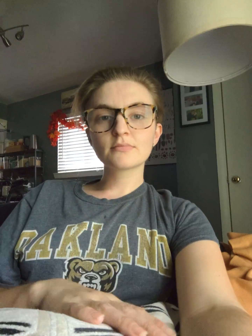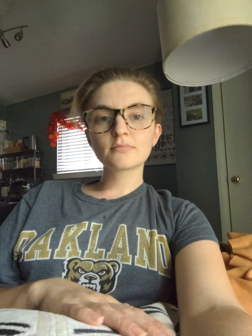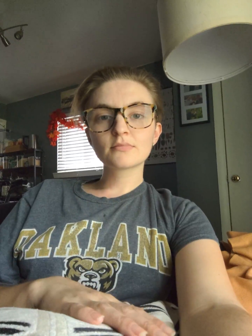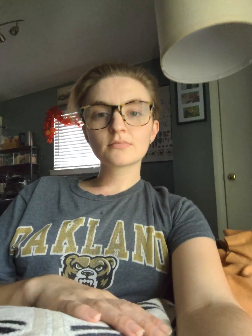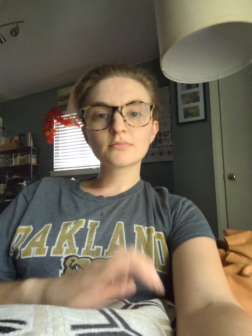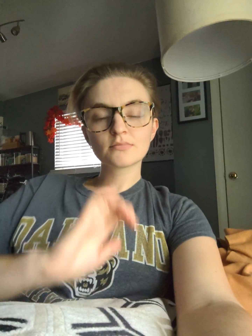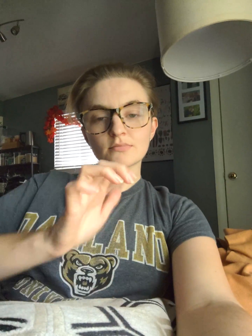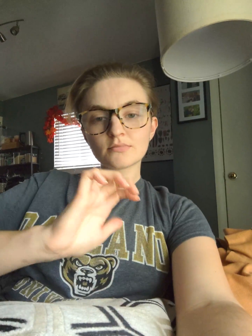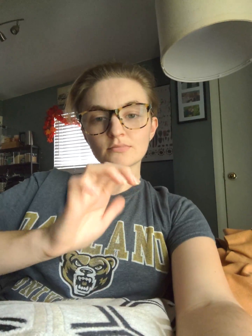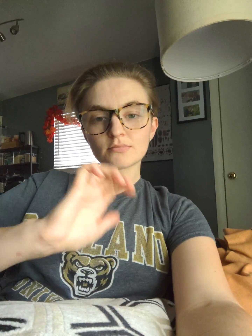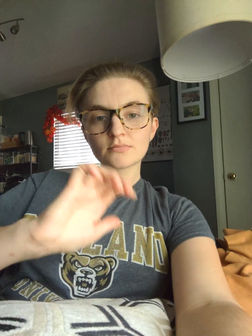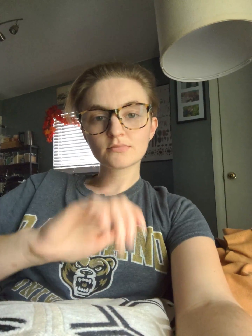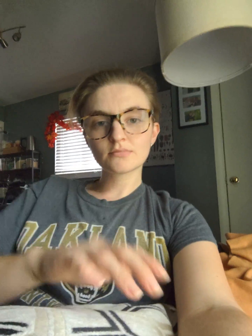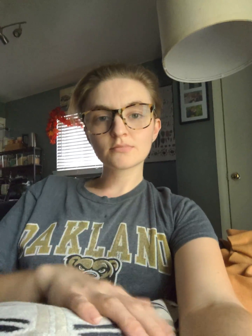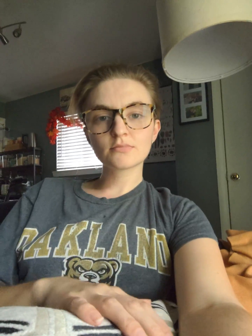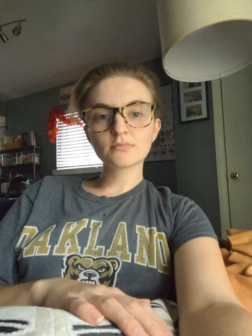cheese